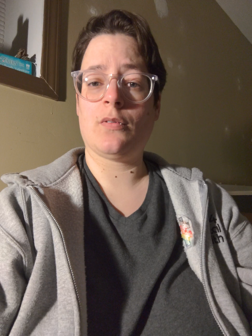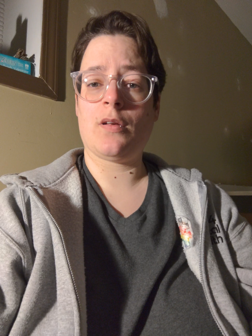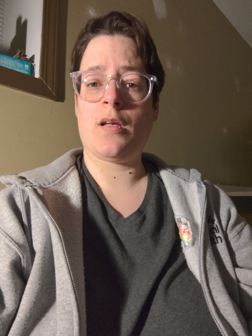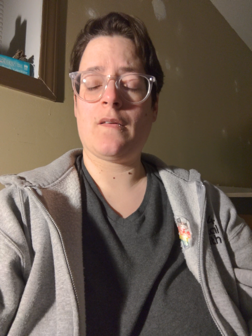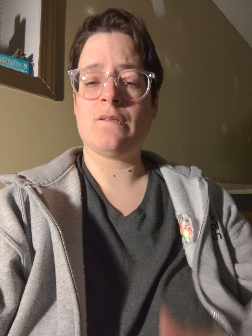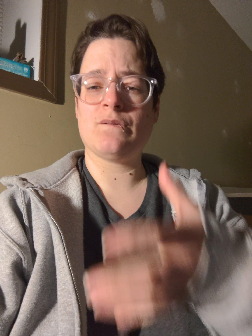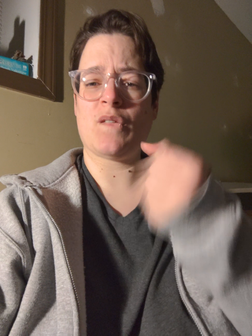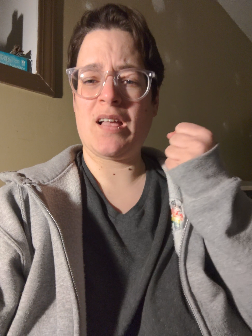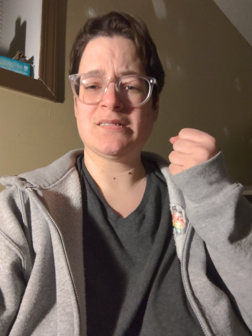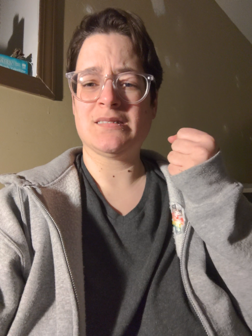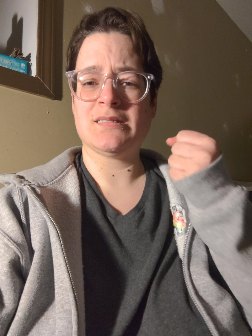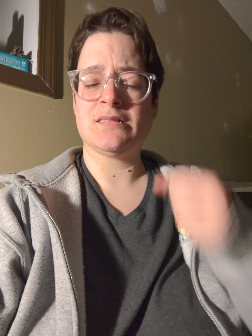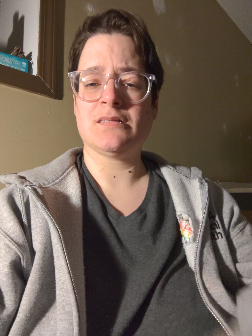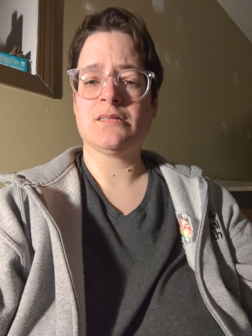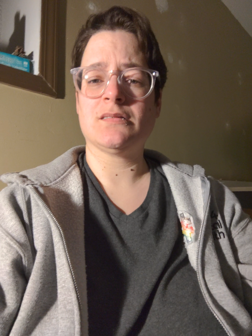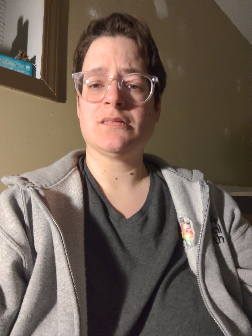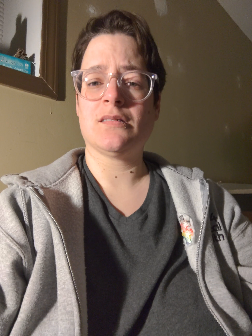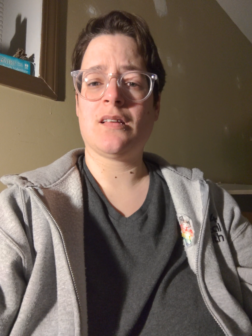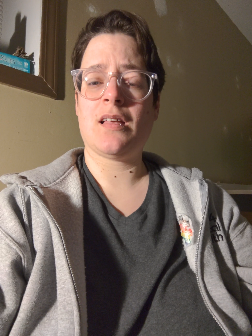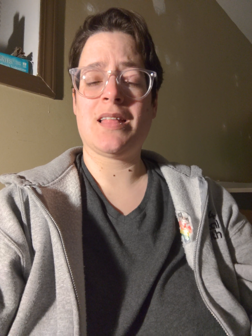fast